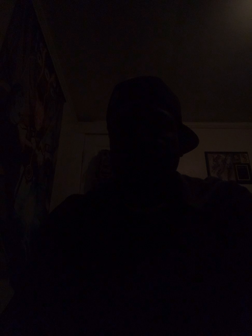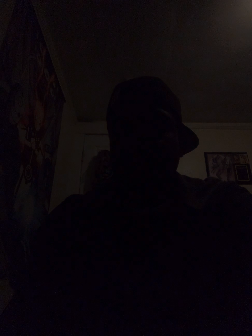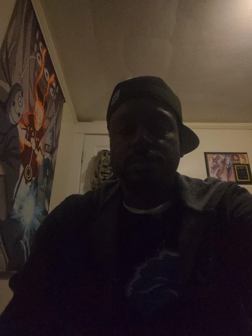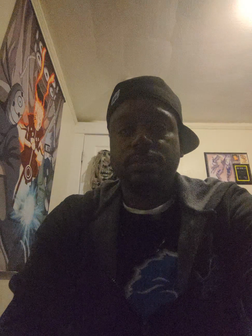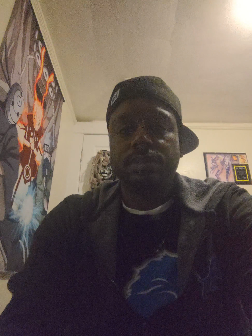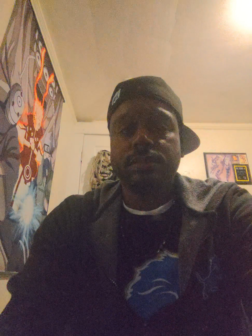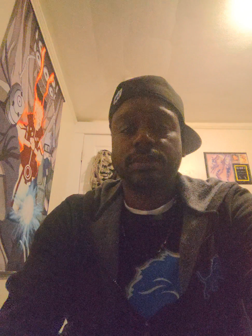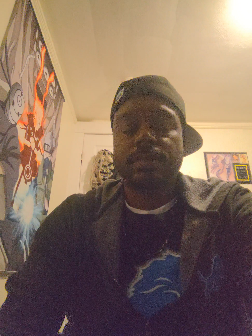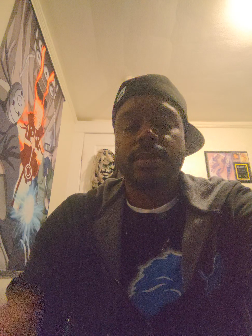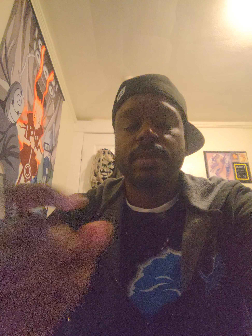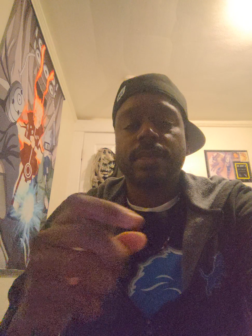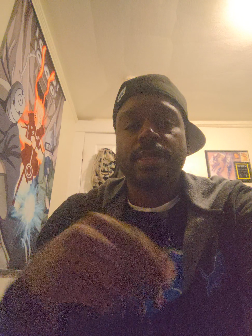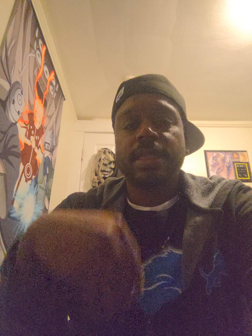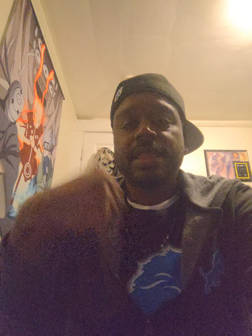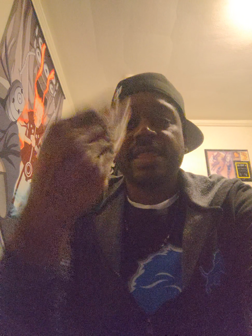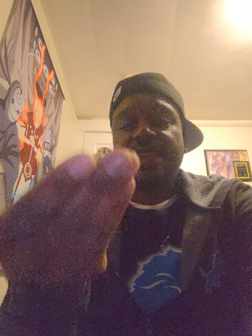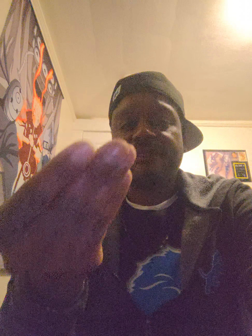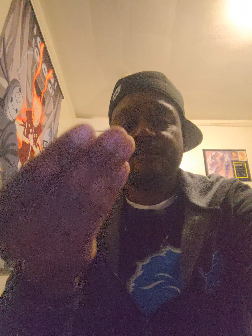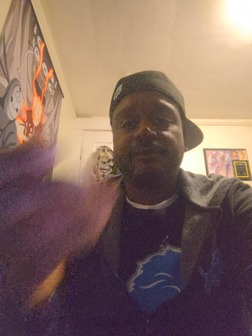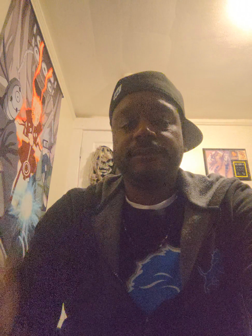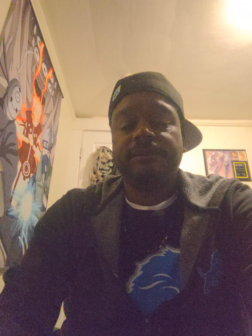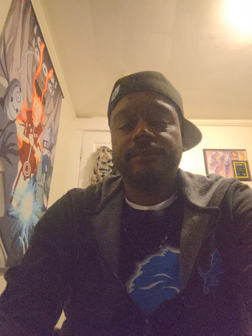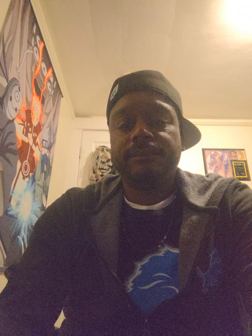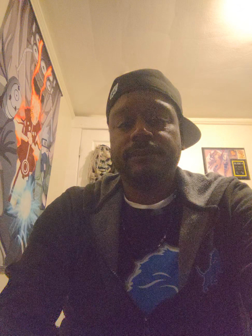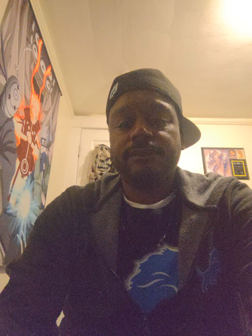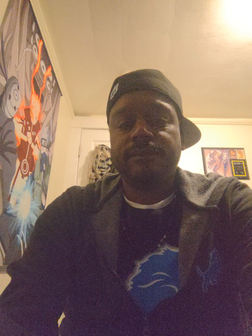give